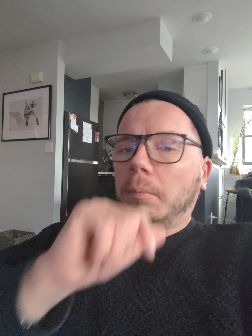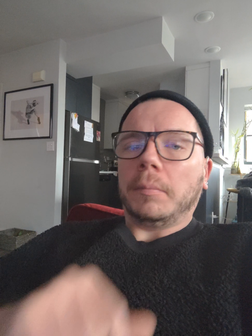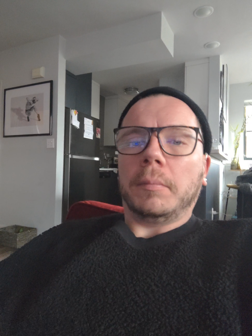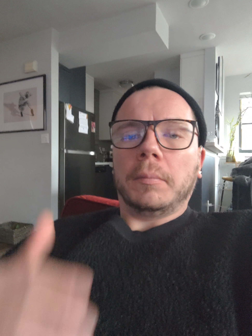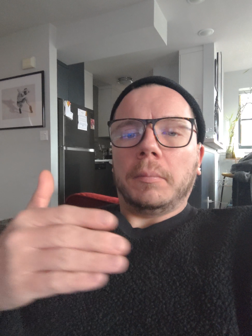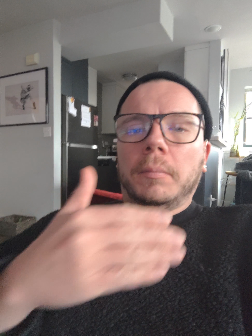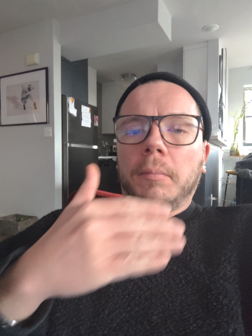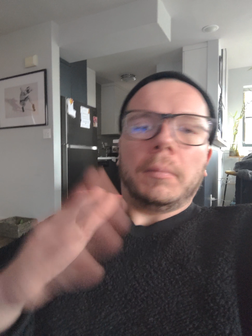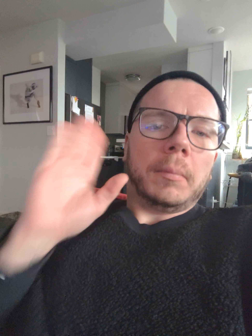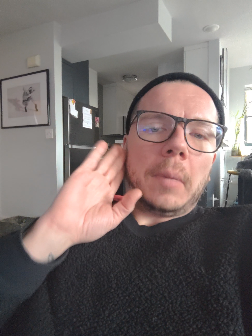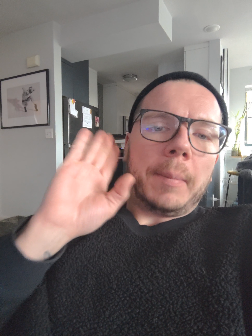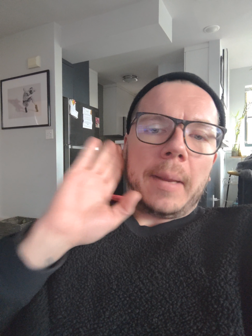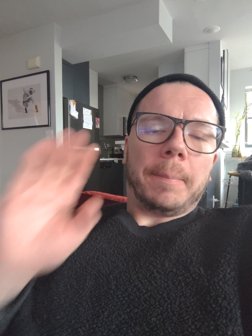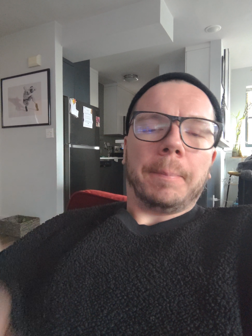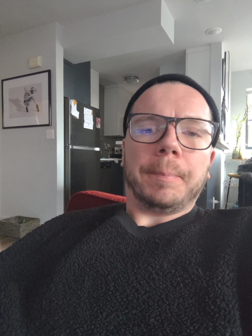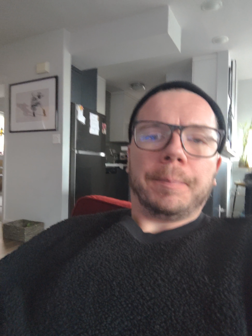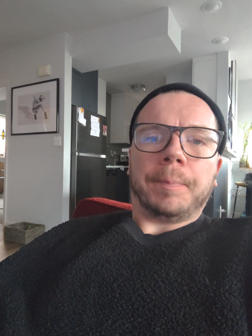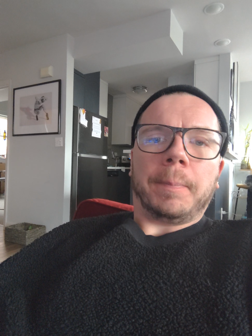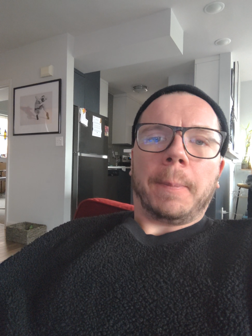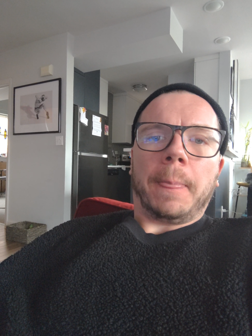puppy